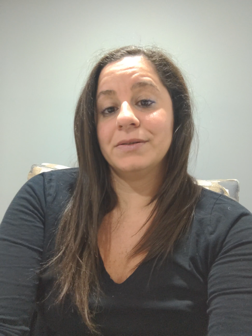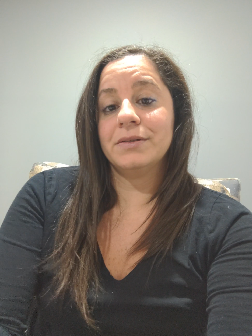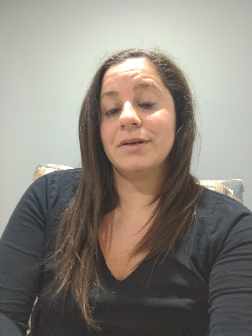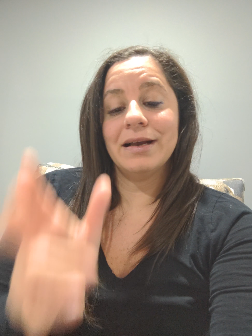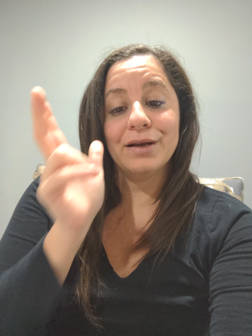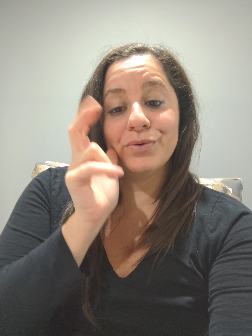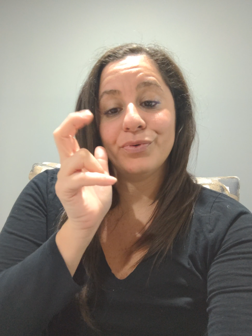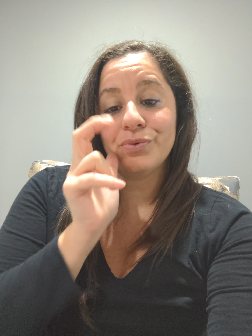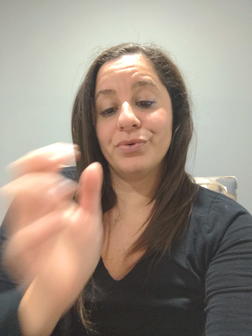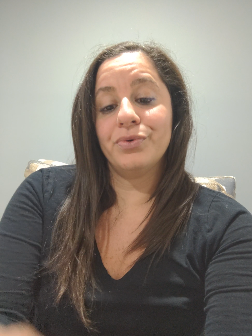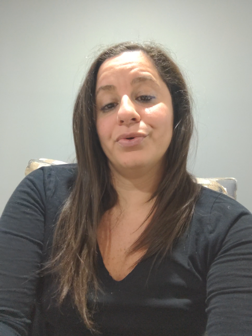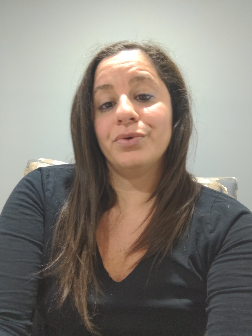hear